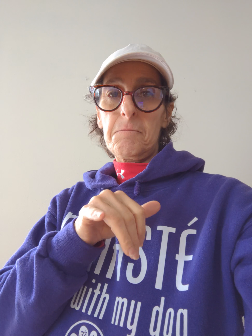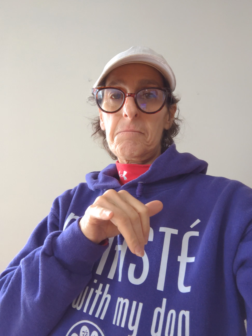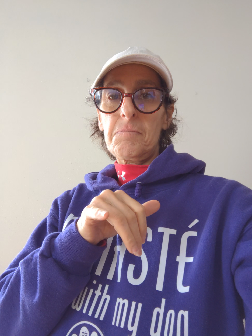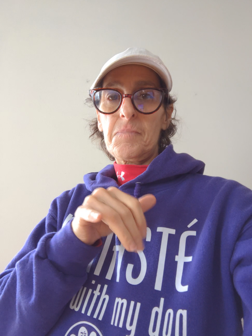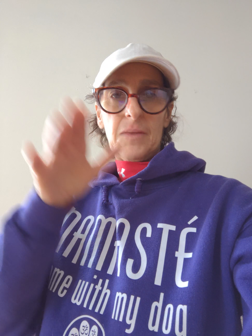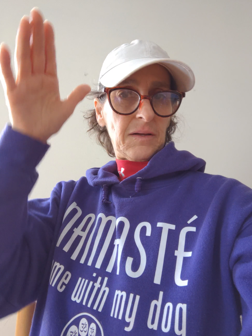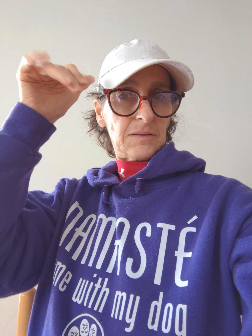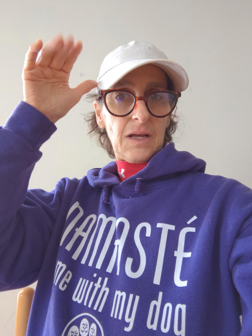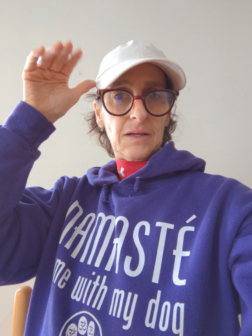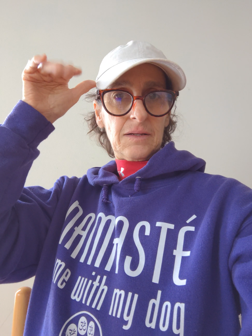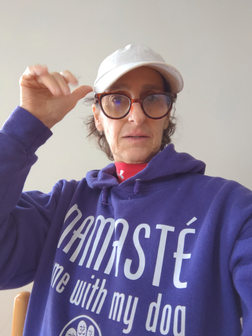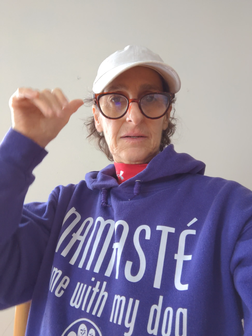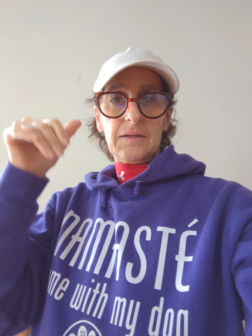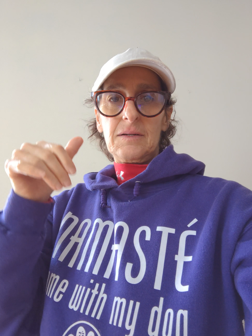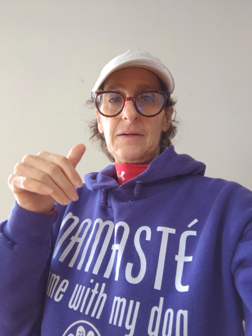donkey